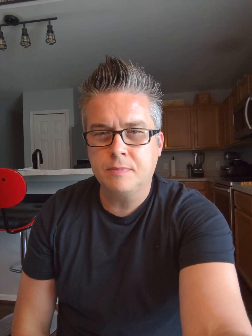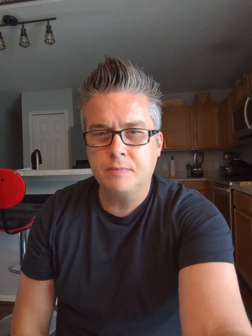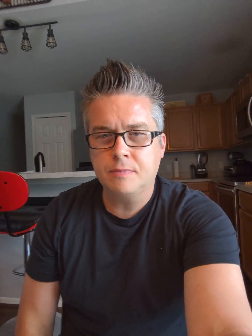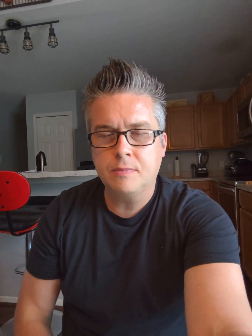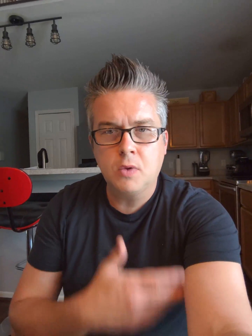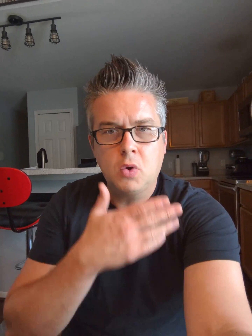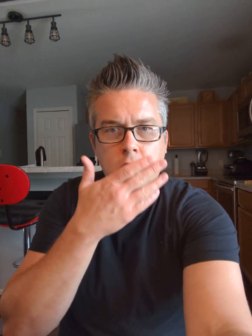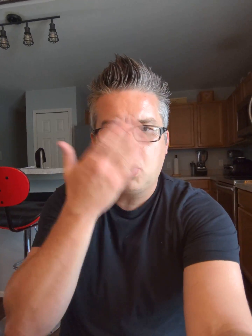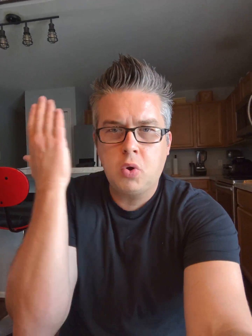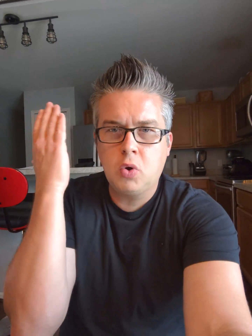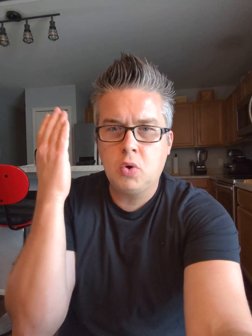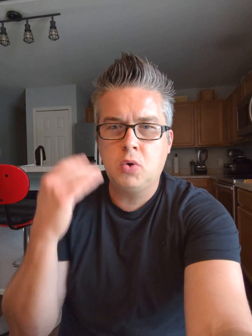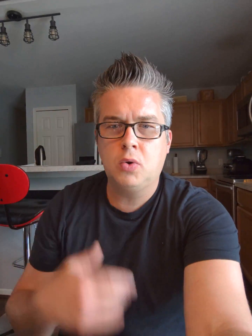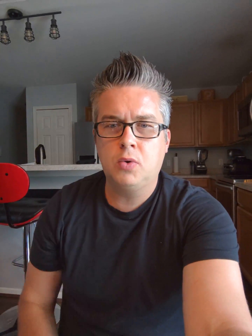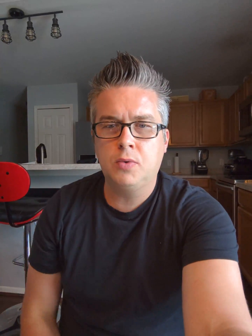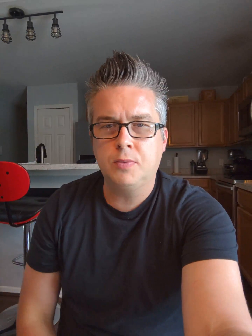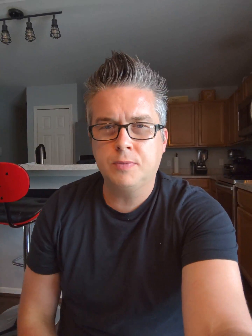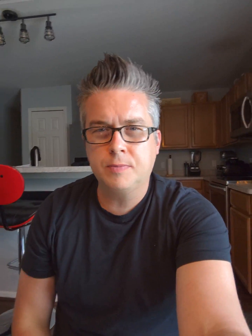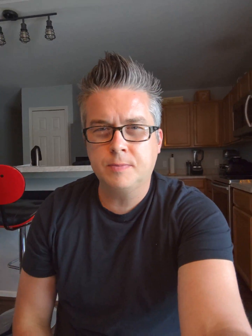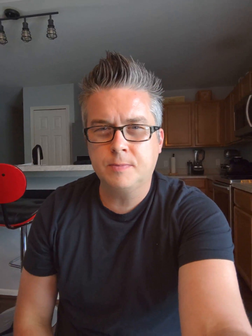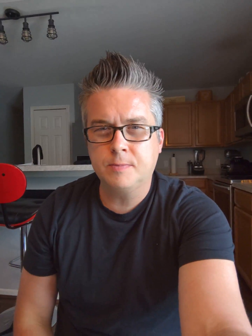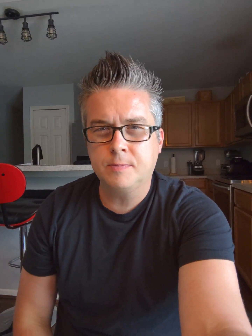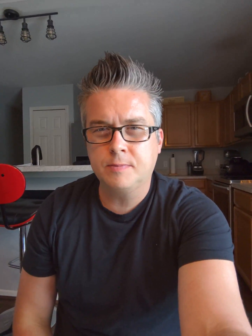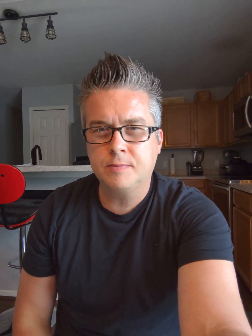all gone